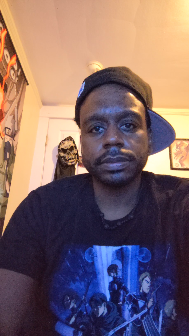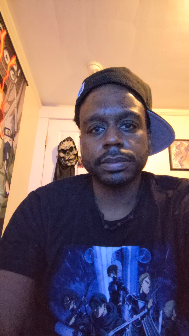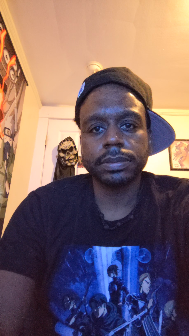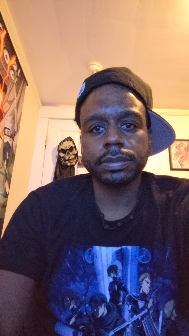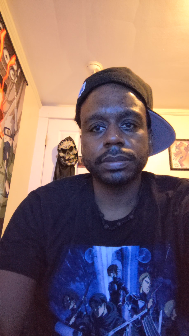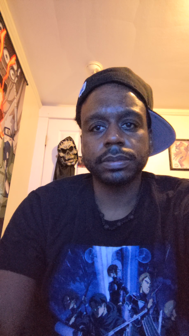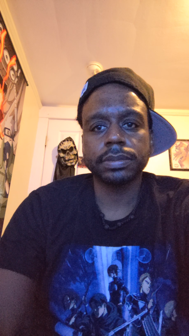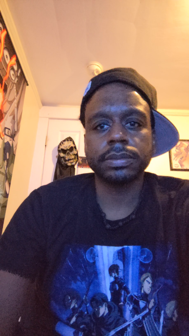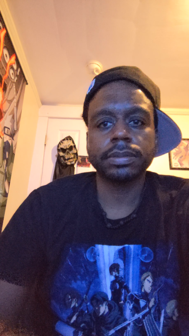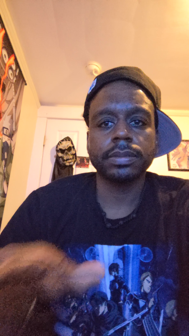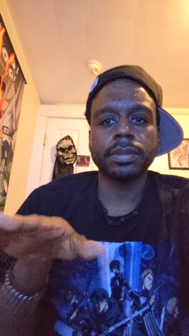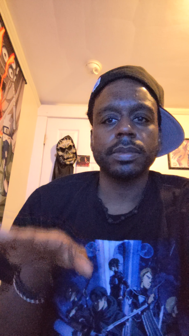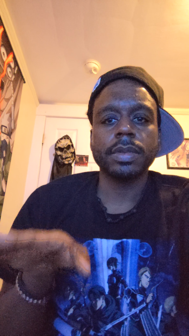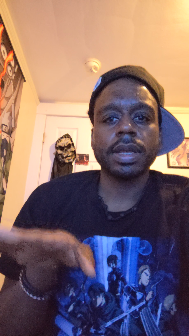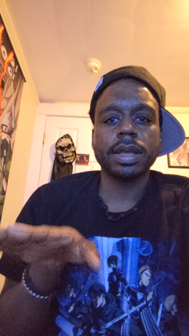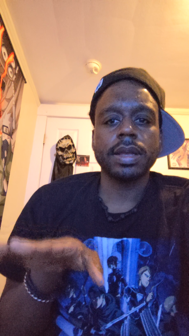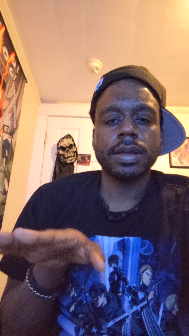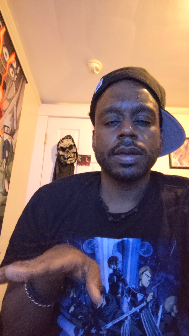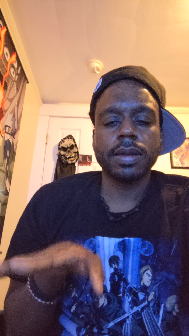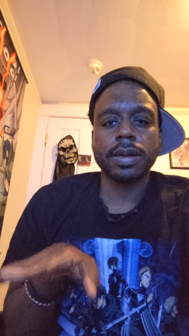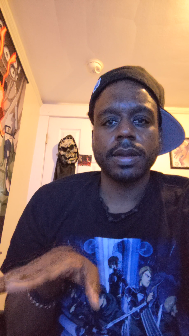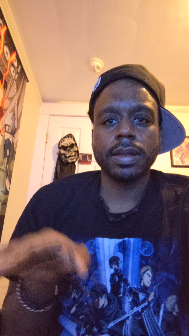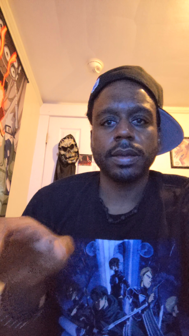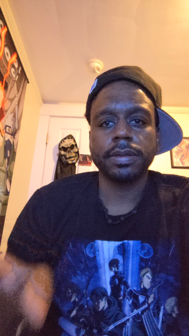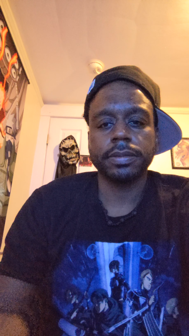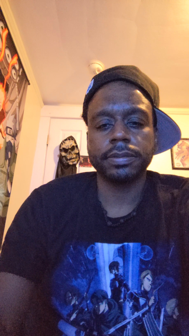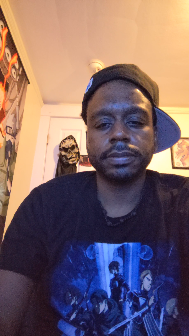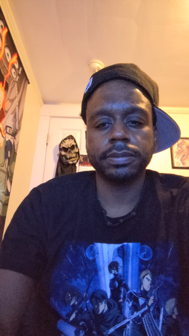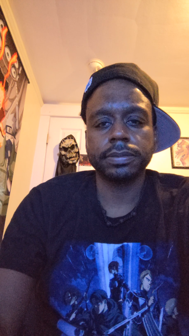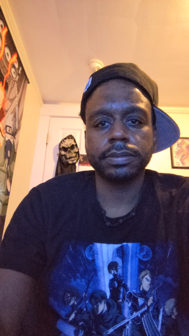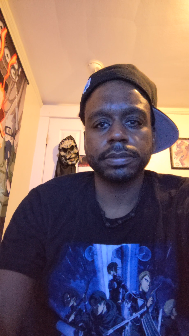penguin